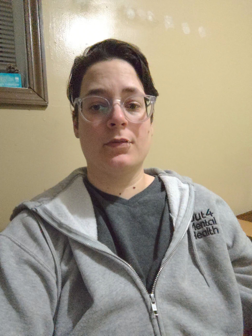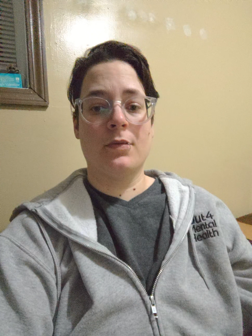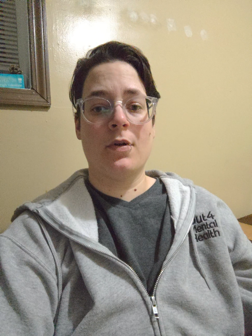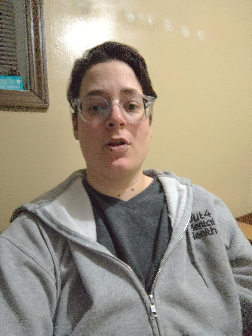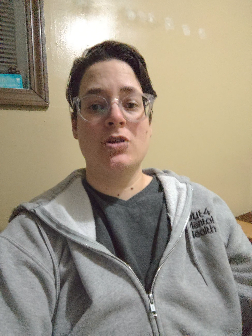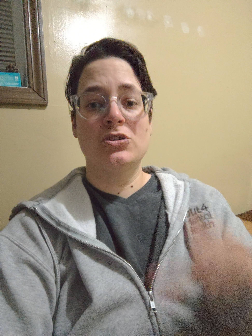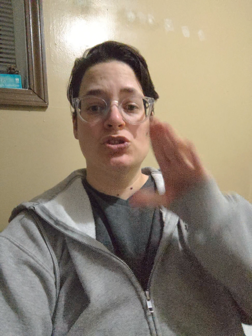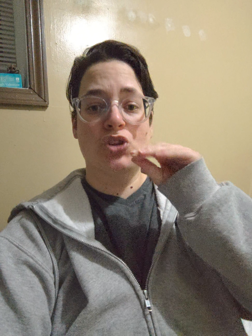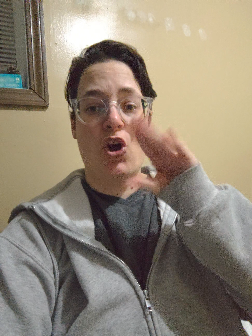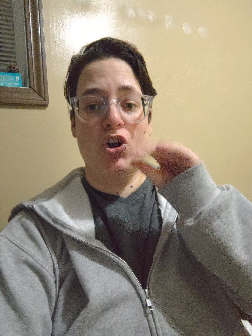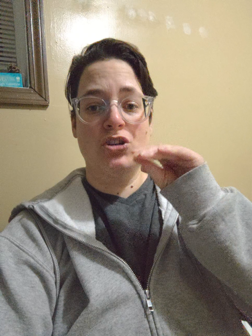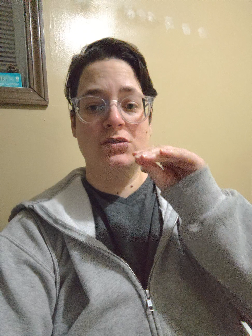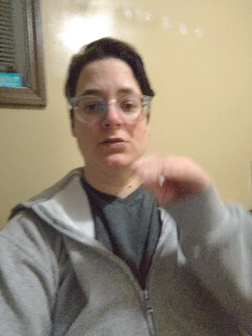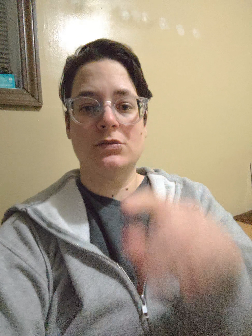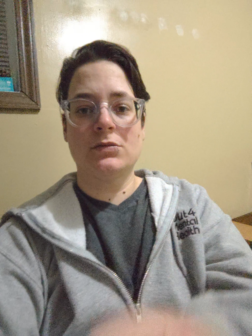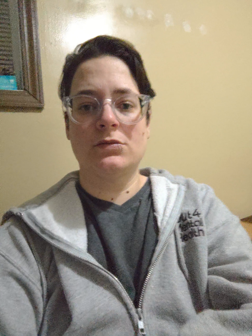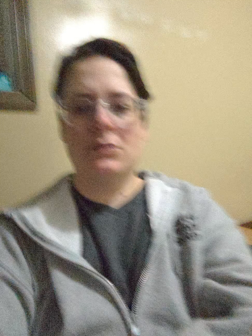talk